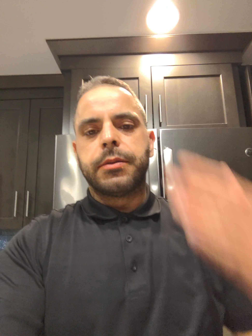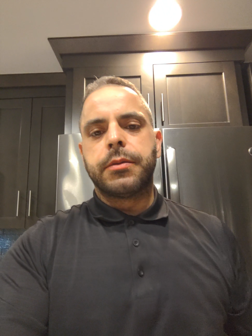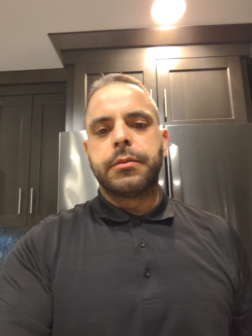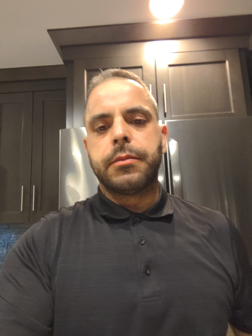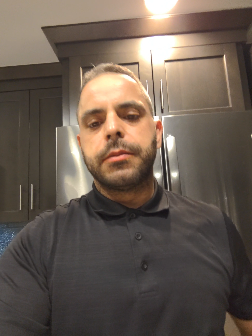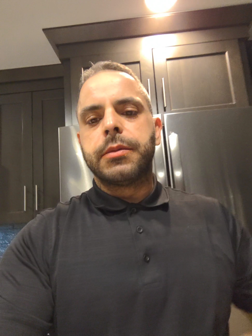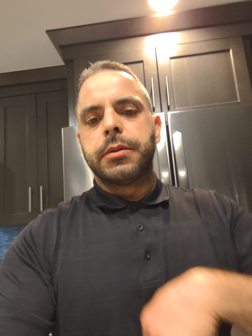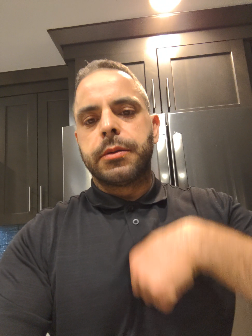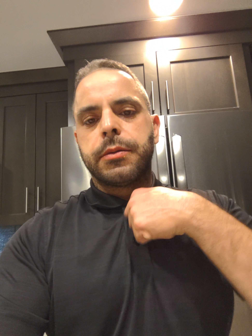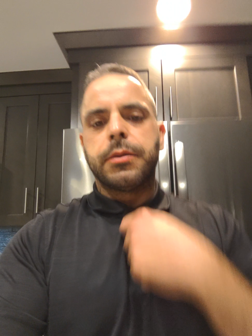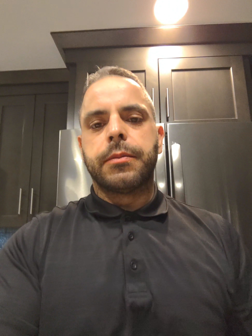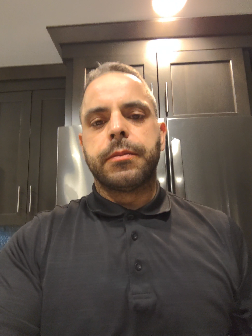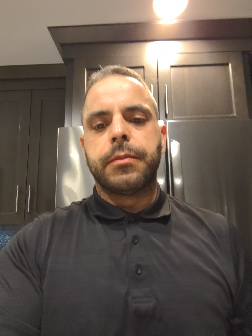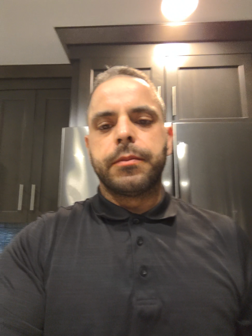zipper